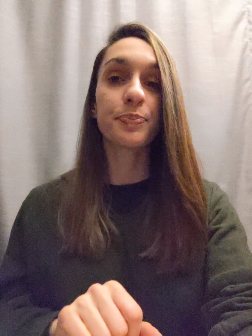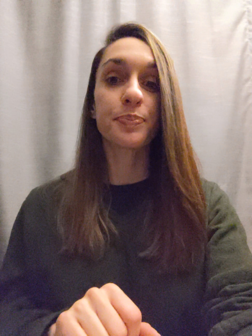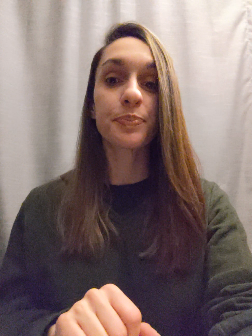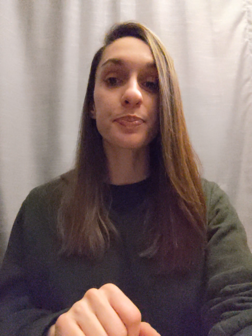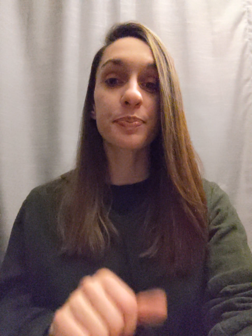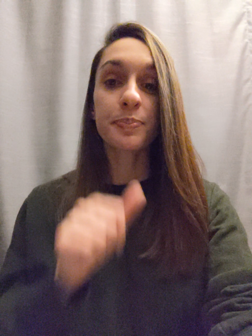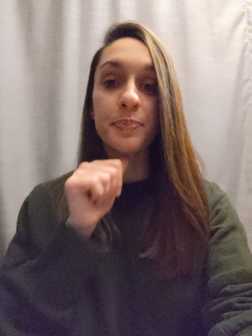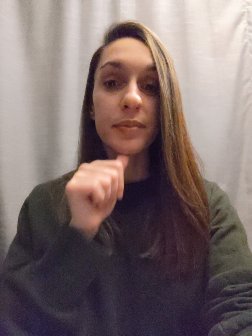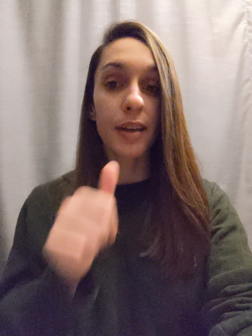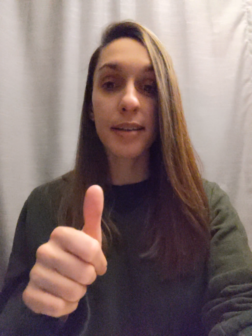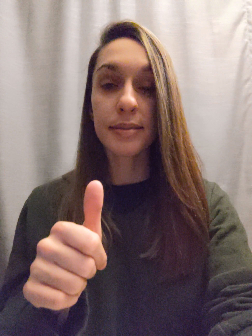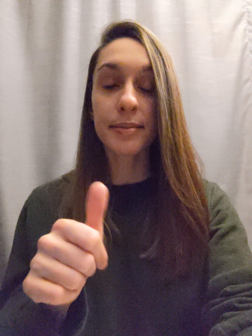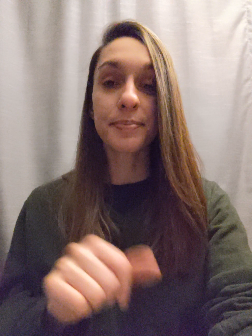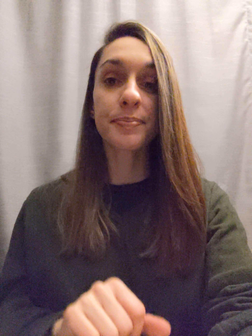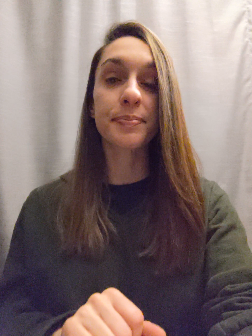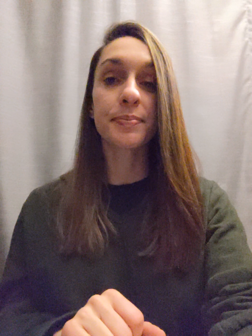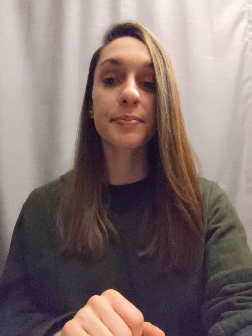not